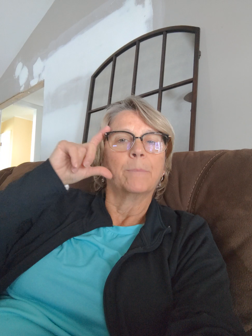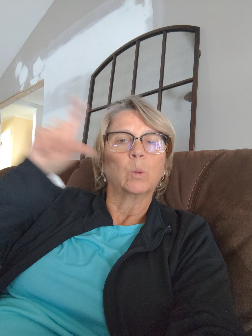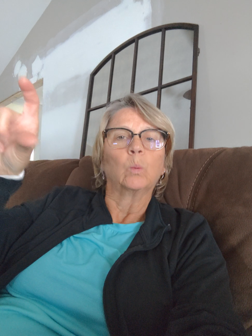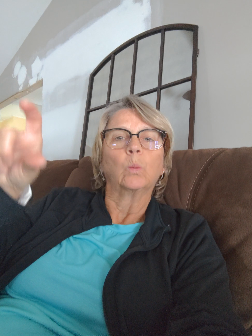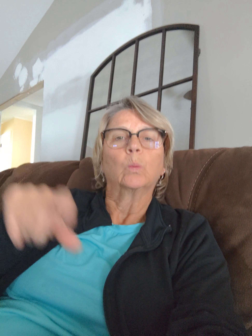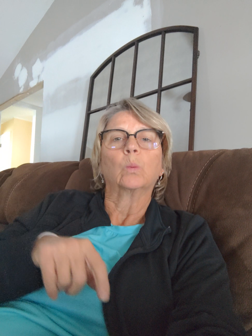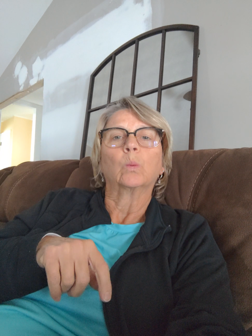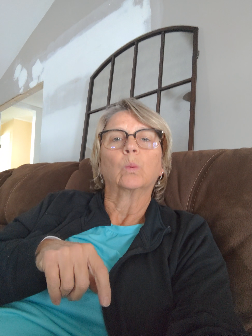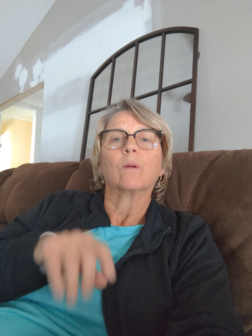moon